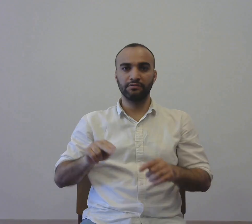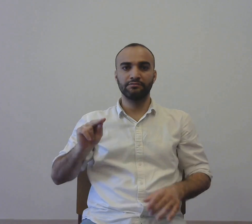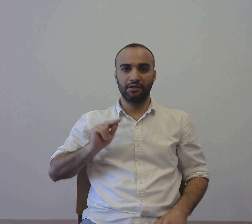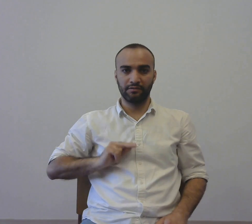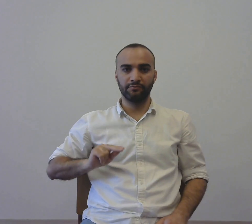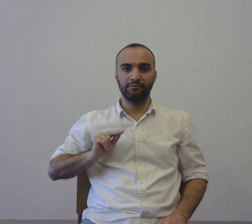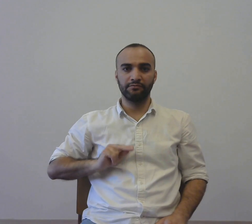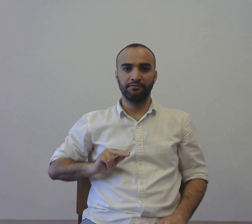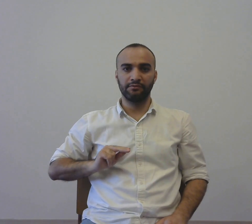işsiz